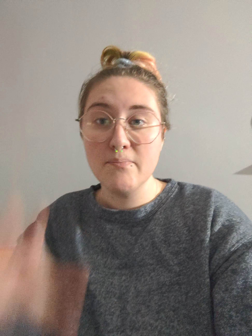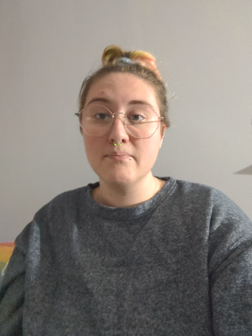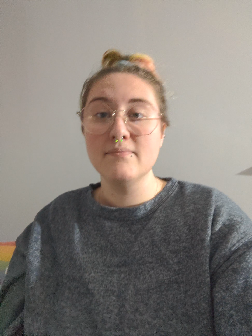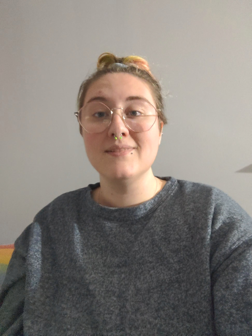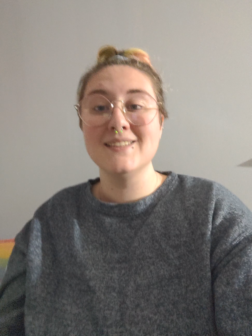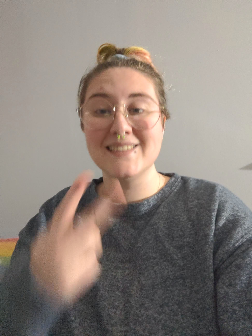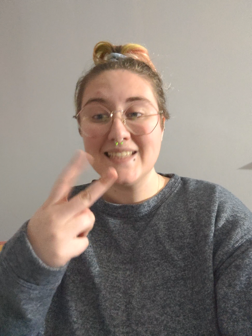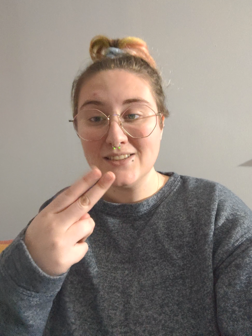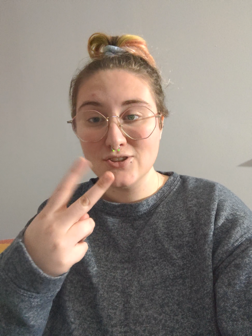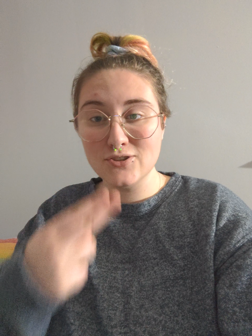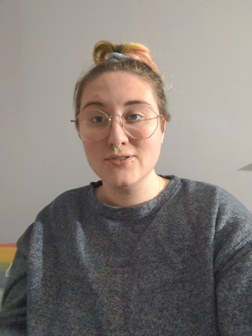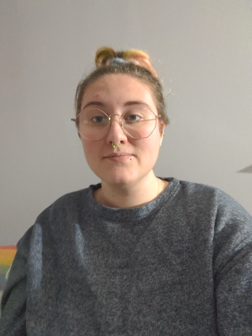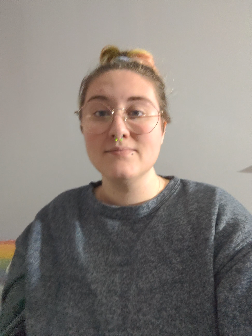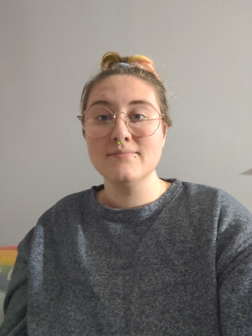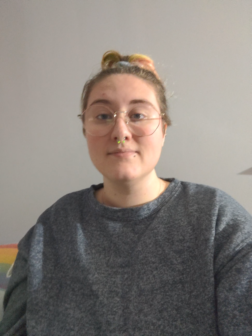scissors